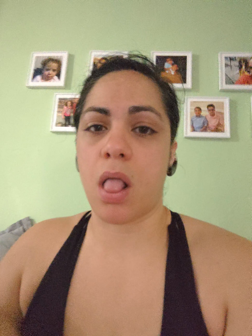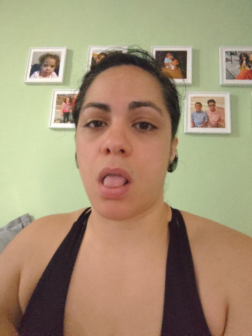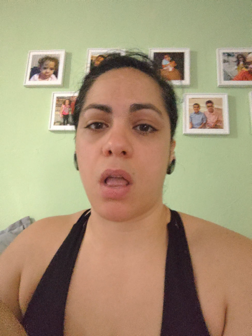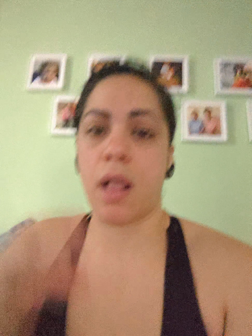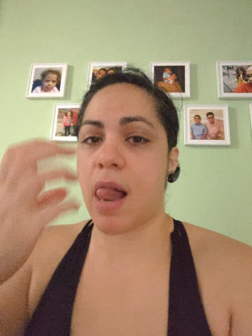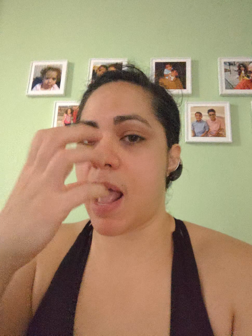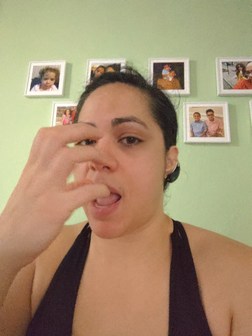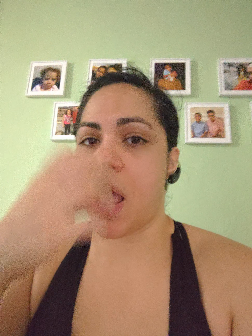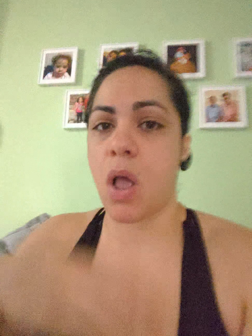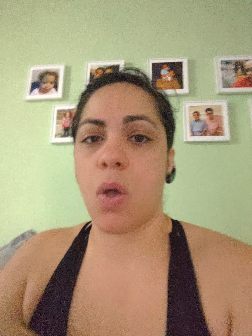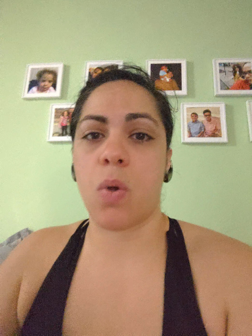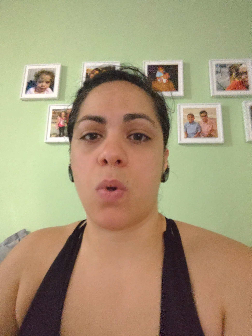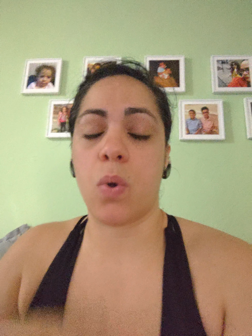clown